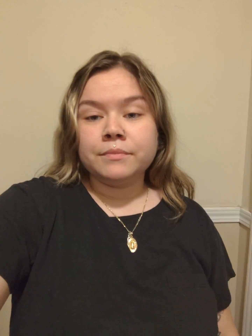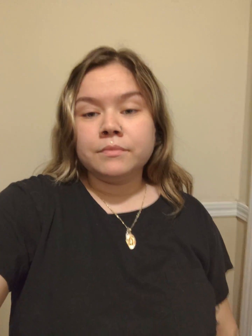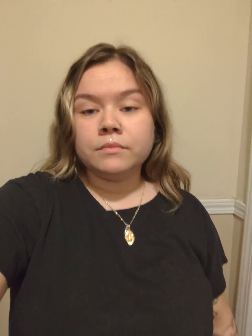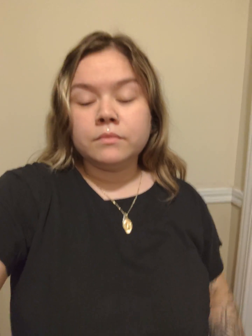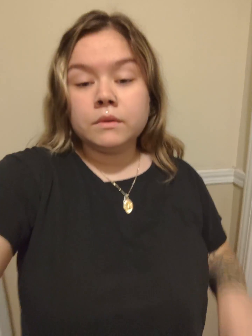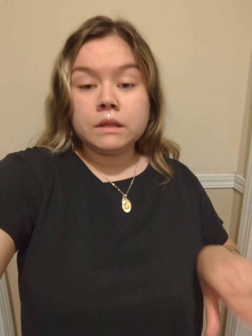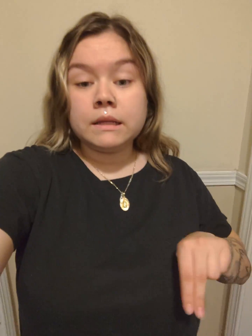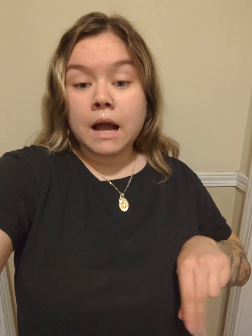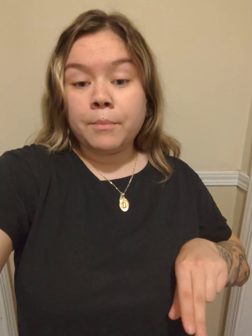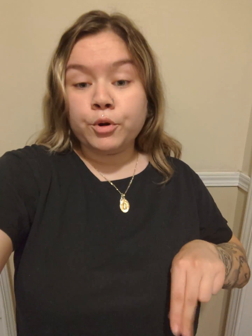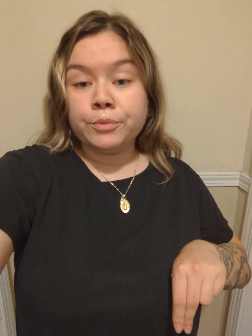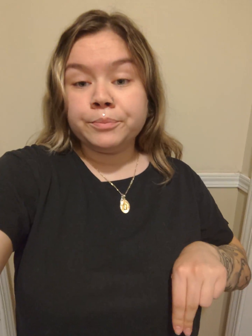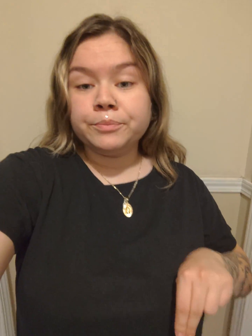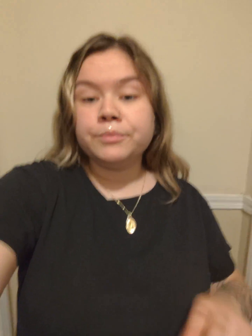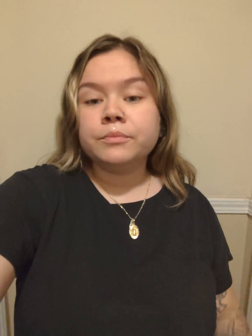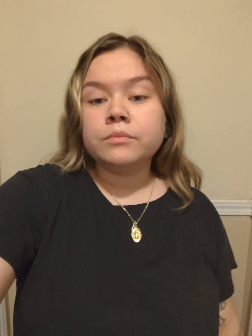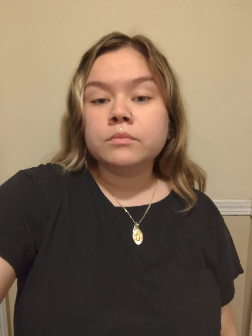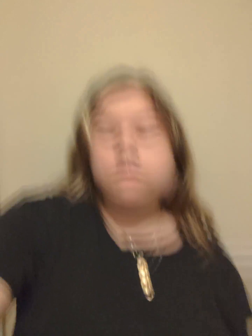diaper